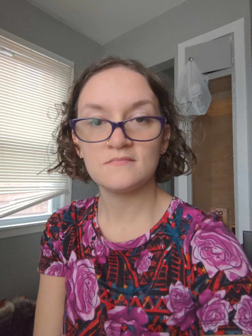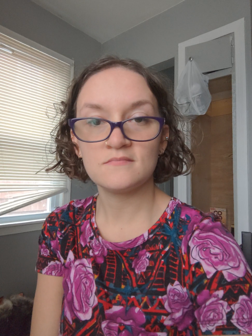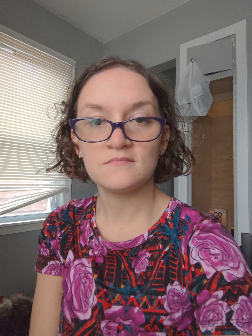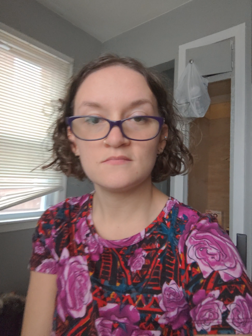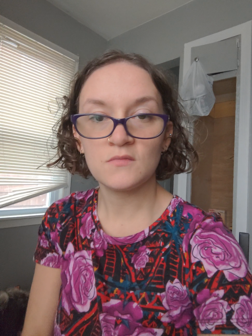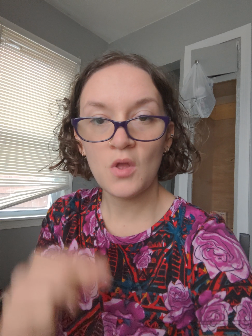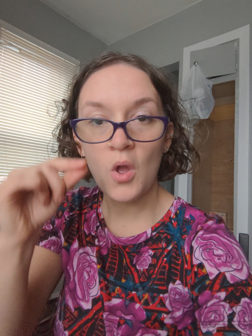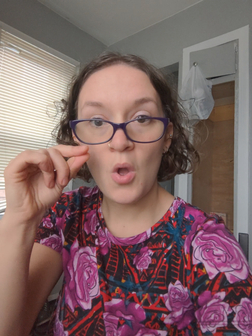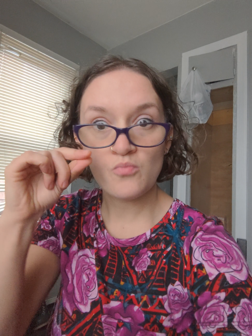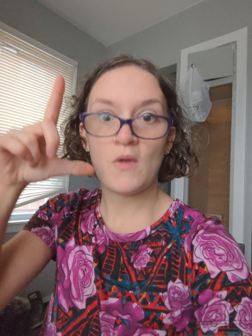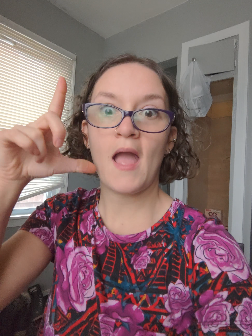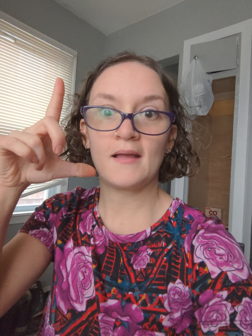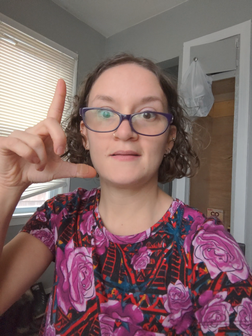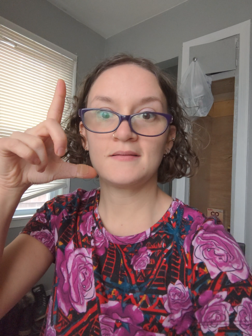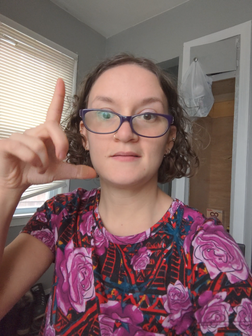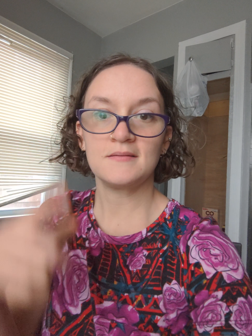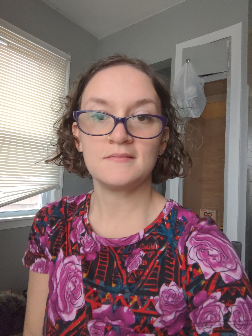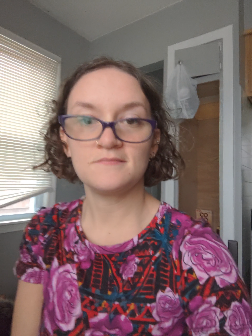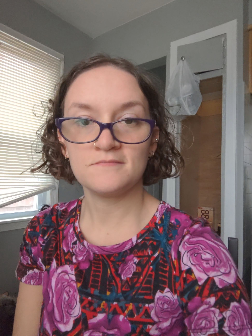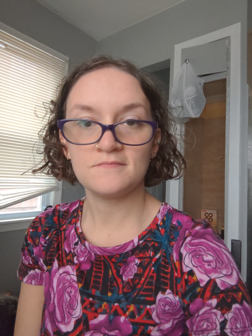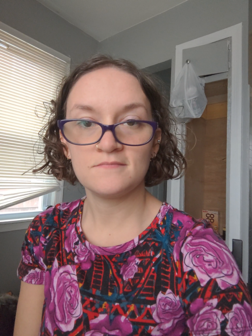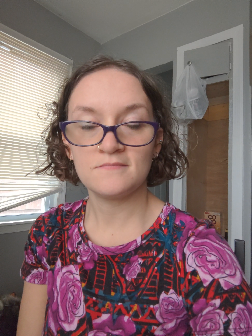awake